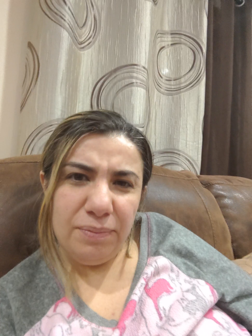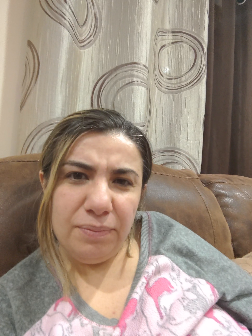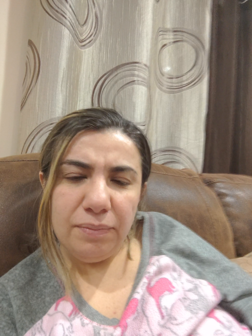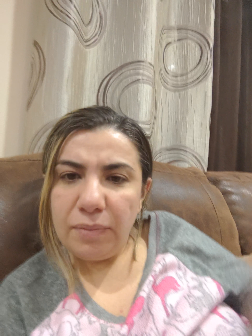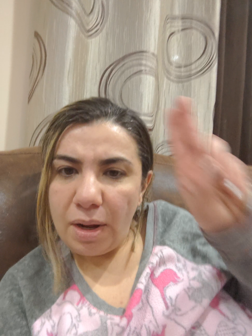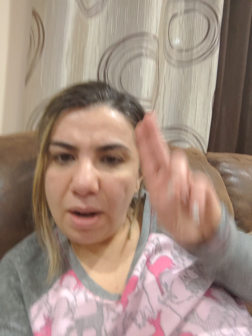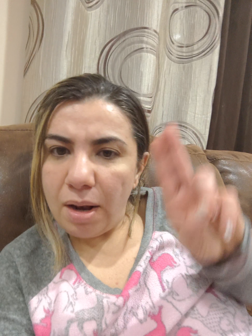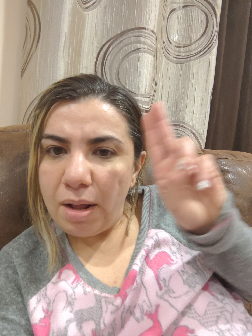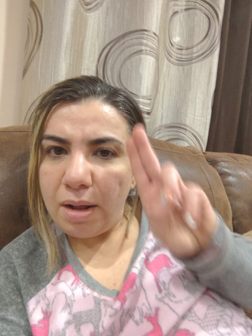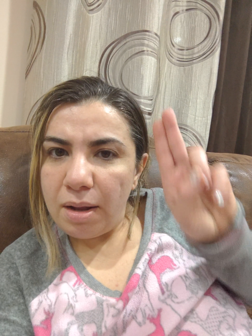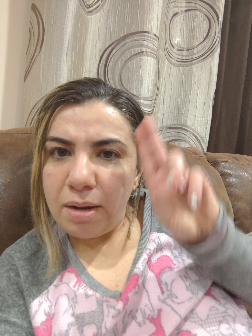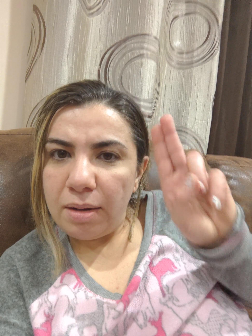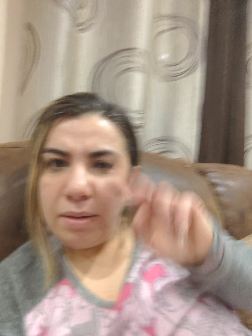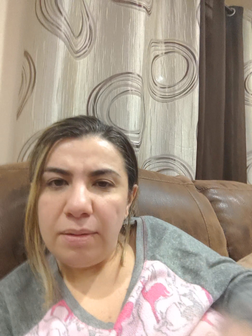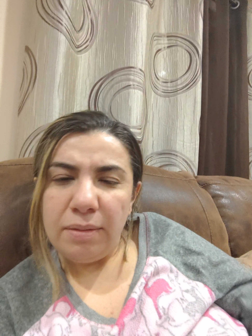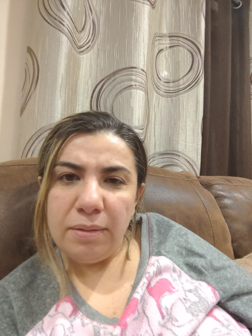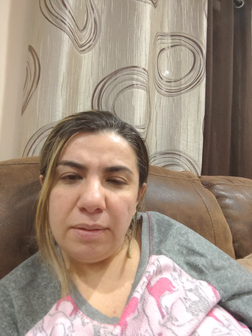uncle